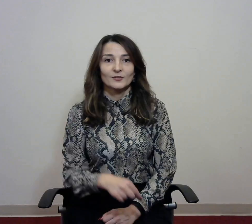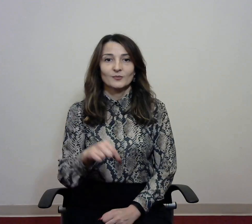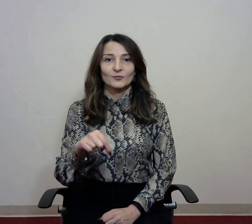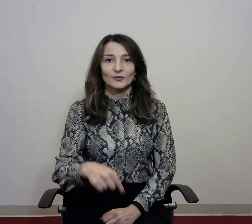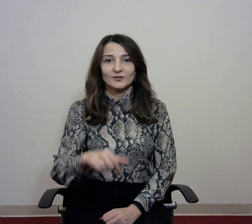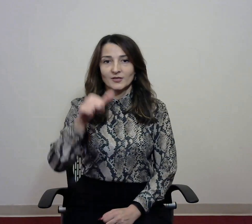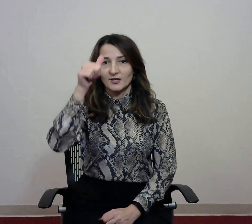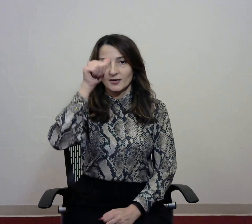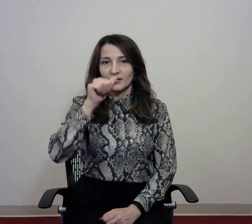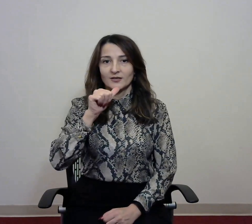bu ay